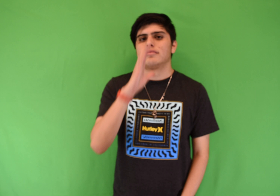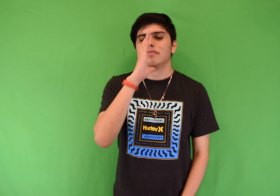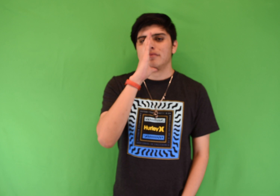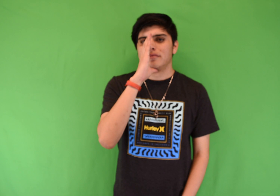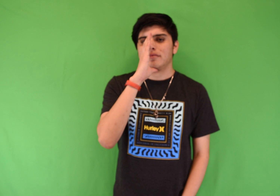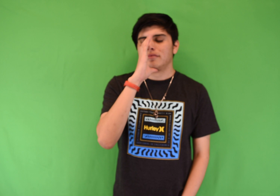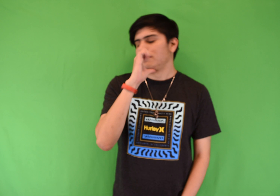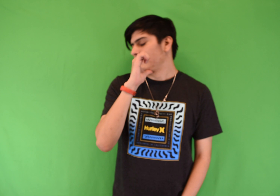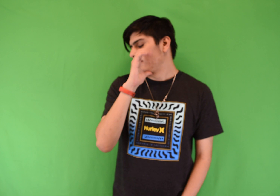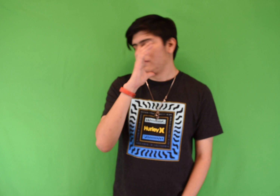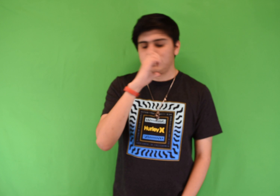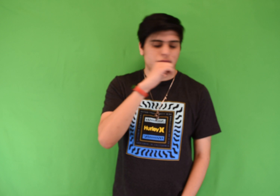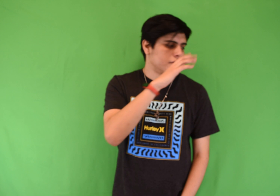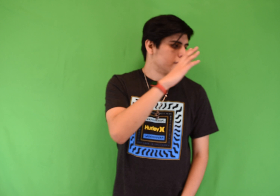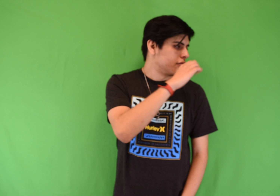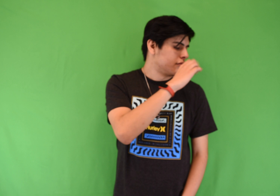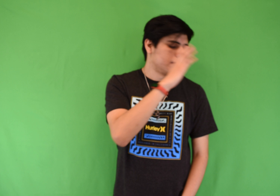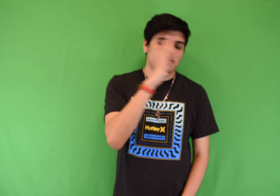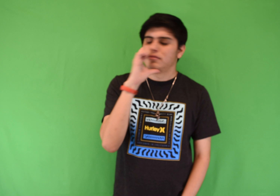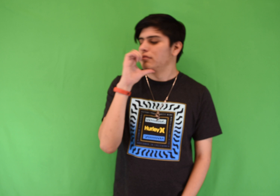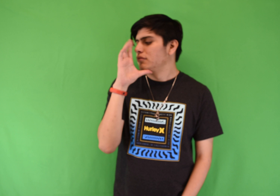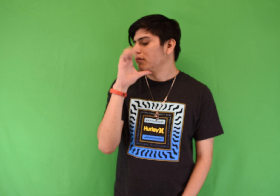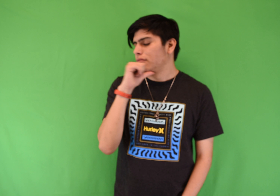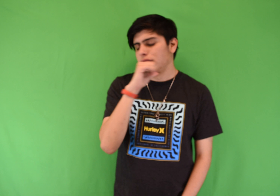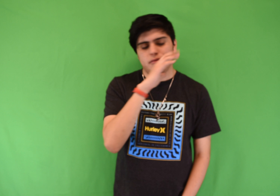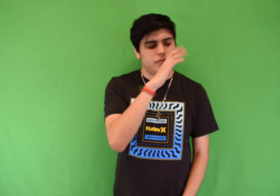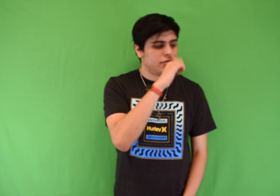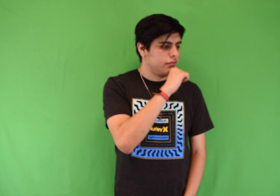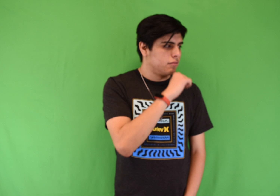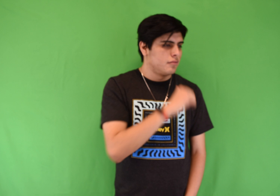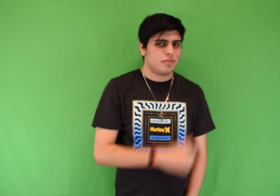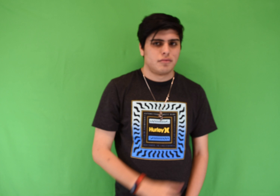no poder